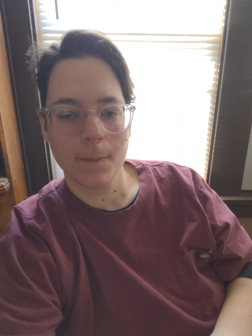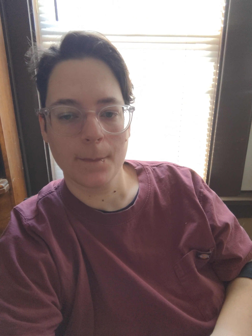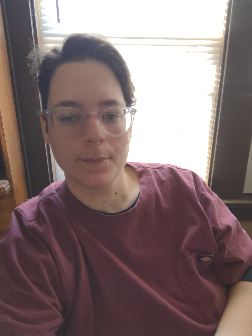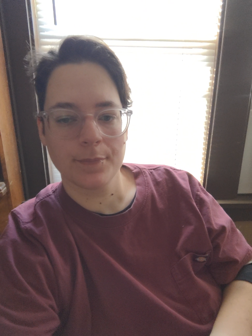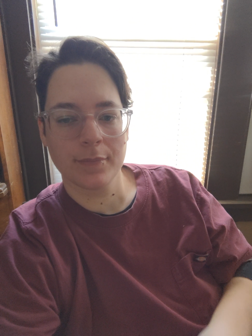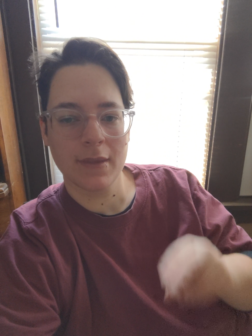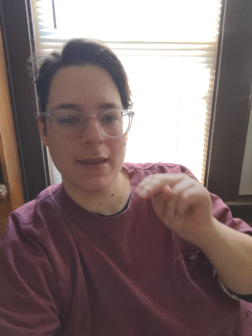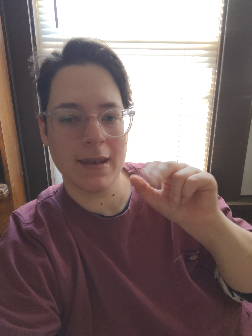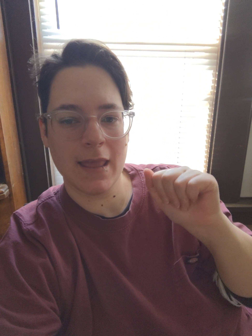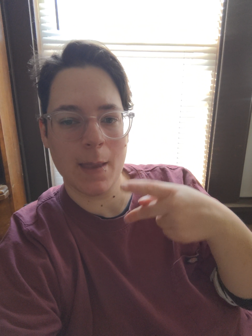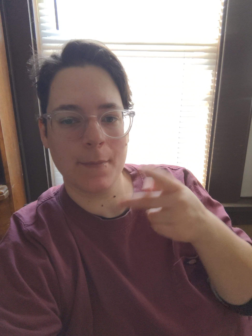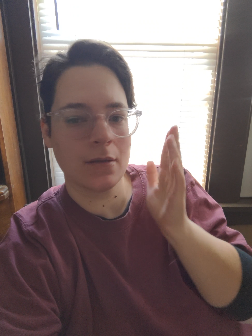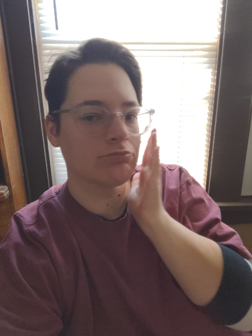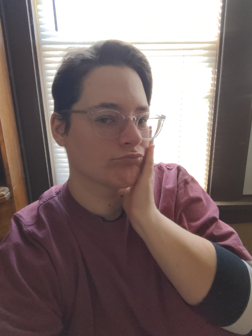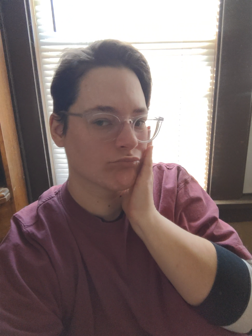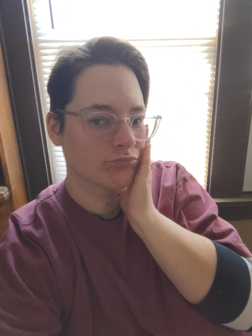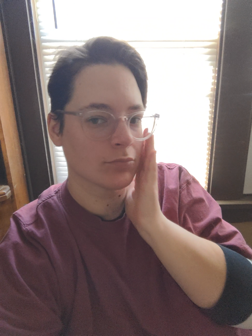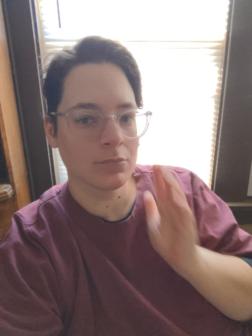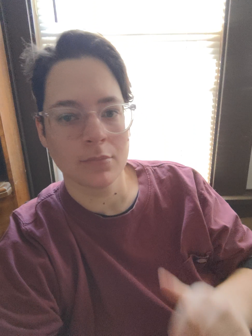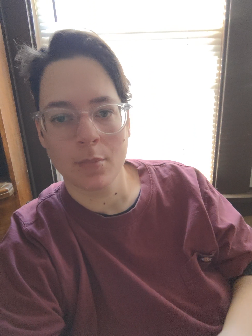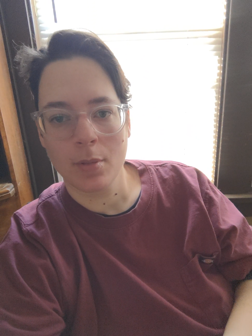nap